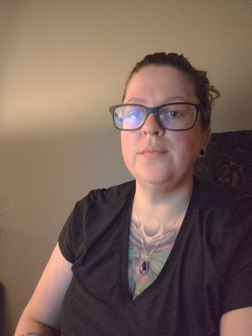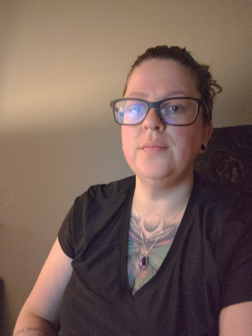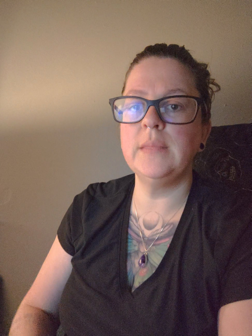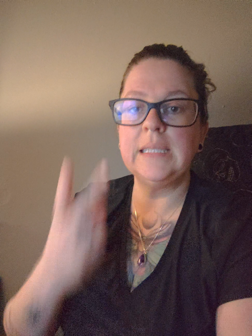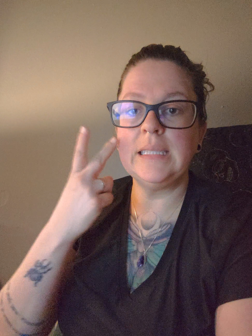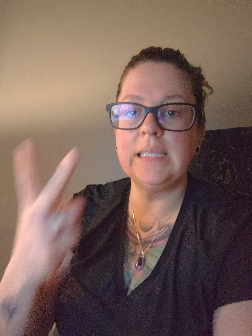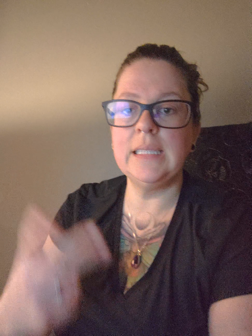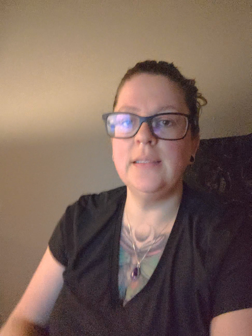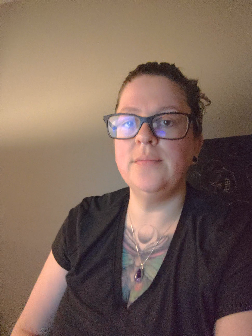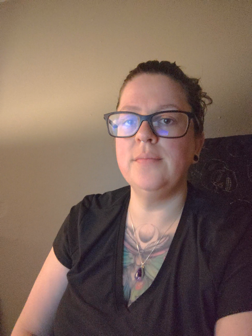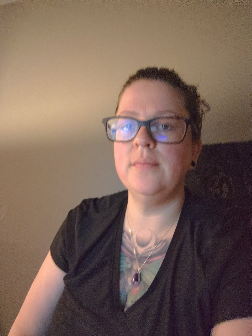see